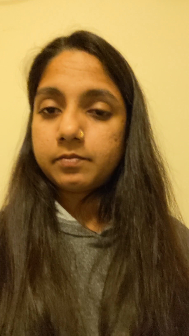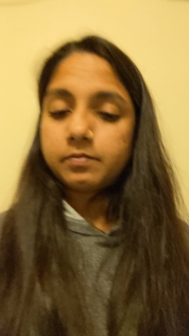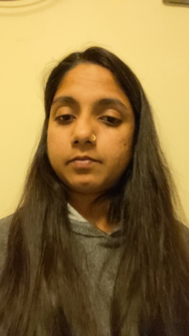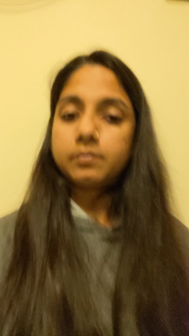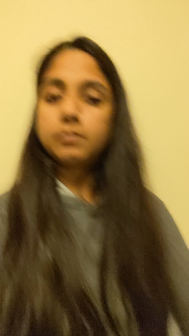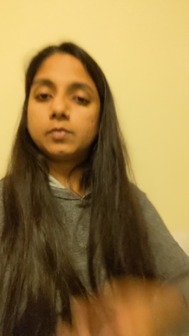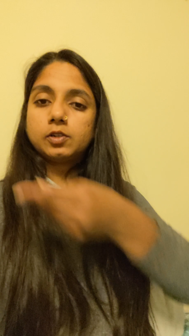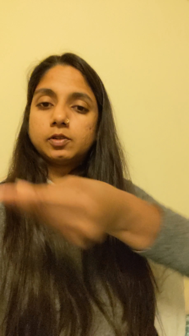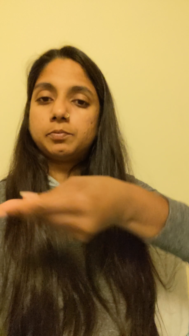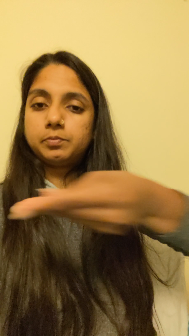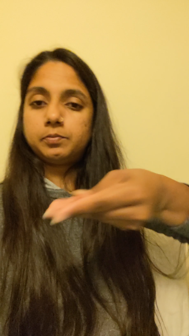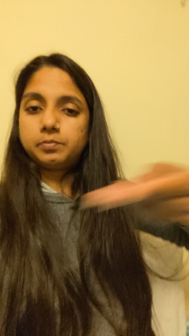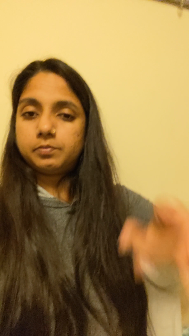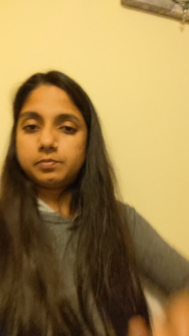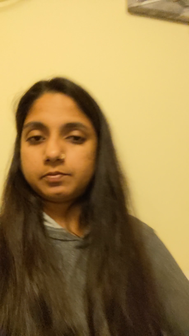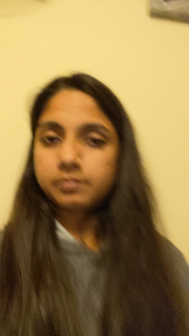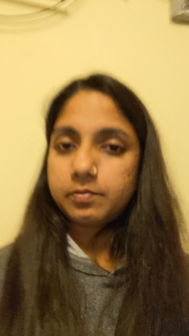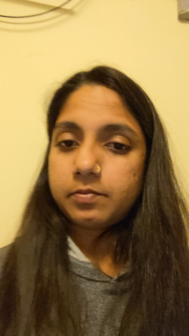shopping